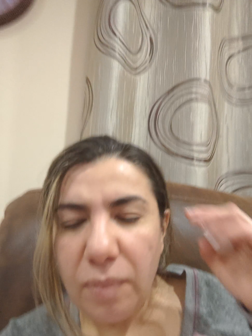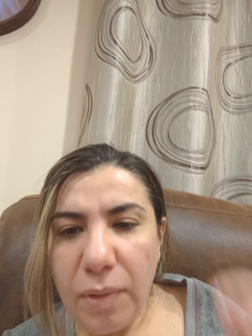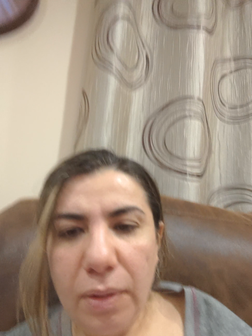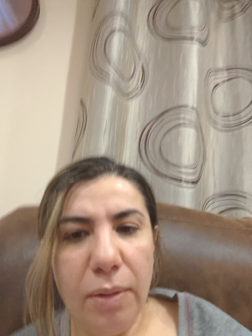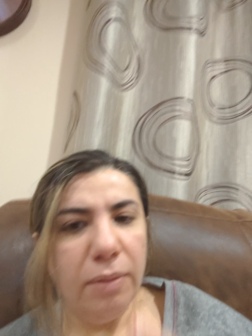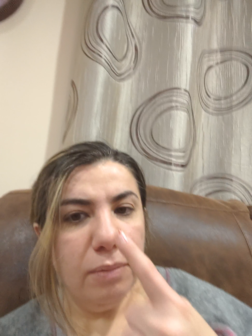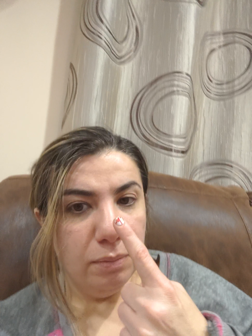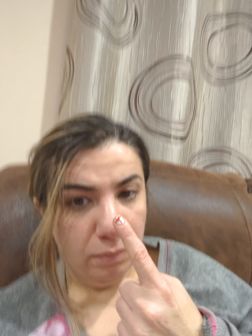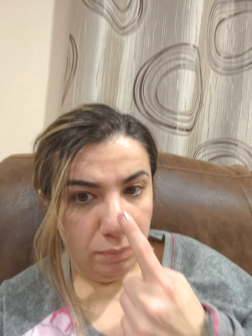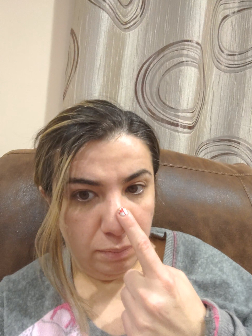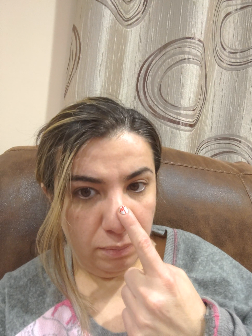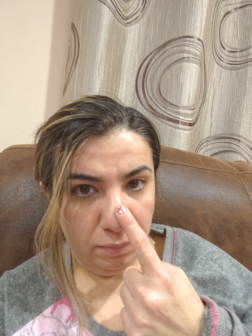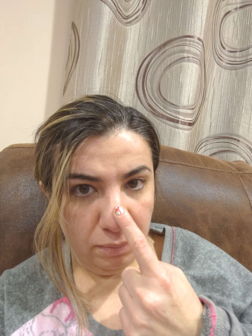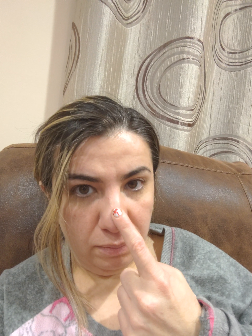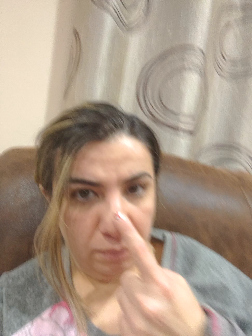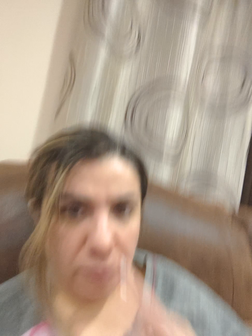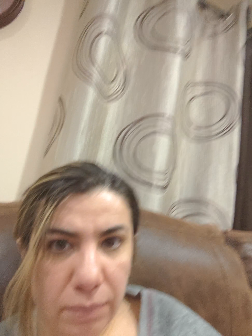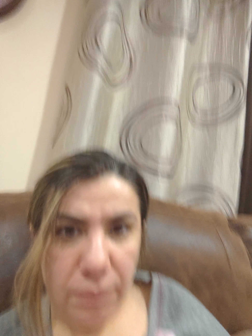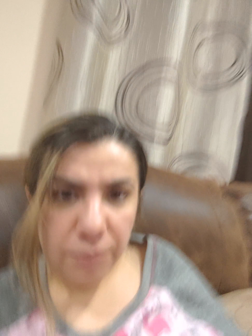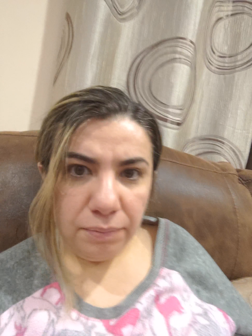nose